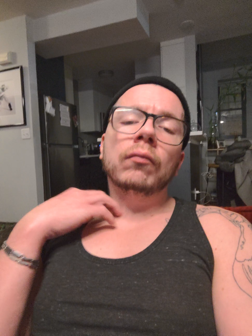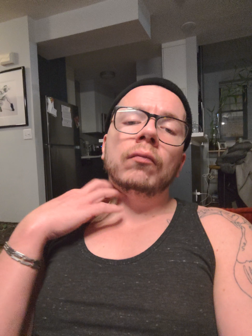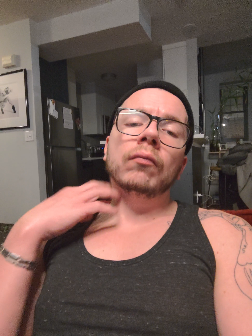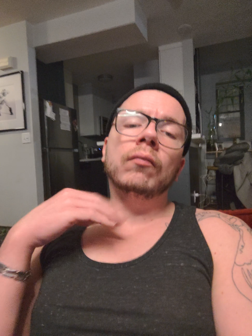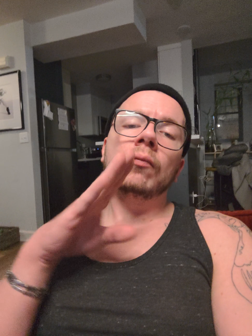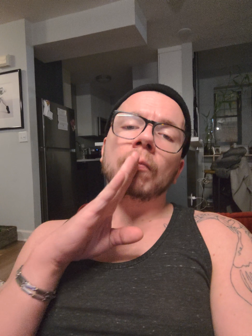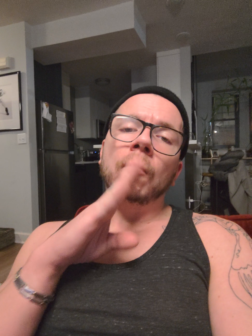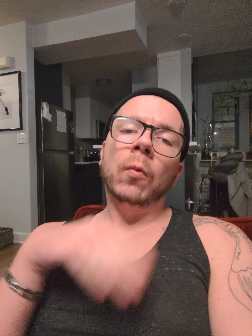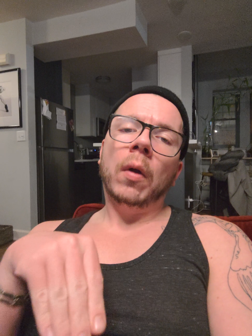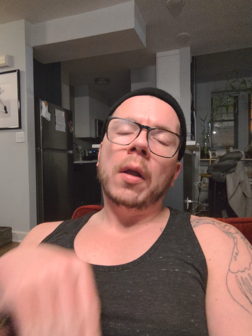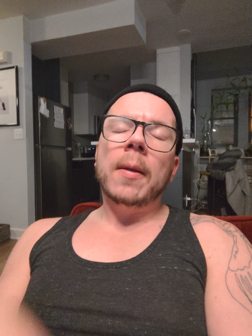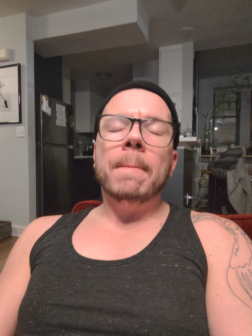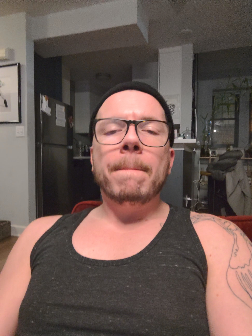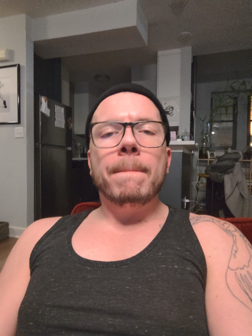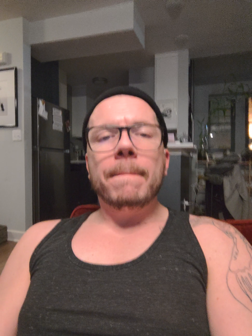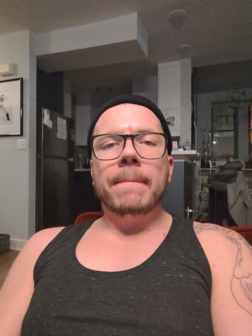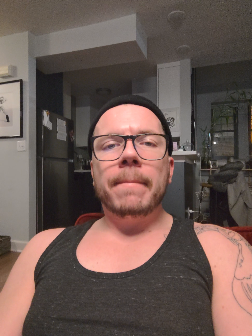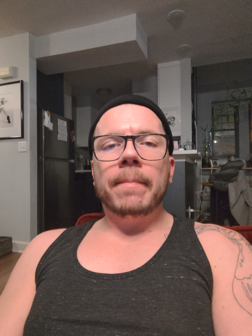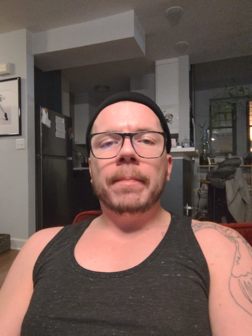quiet